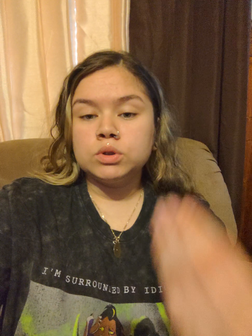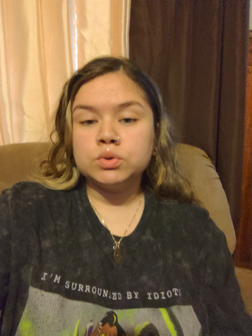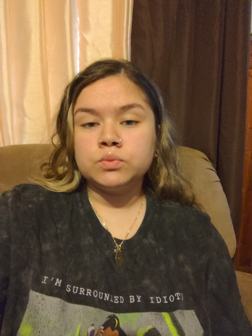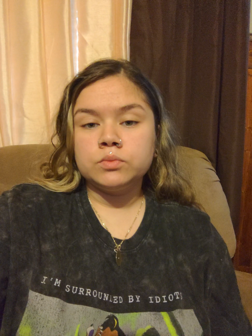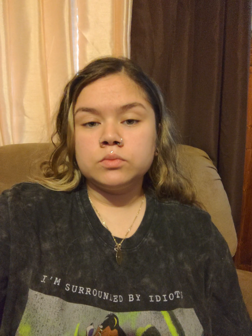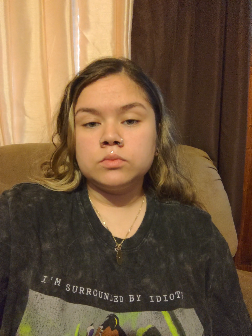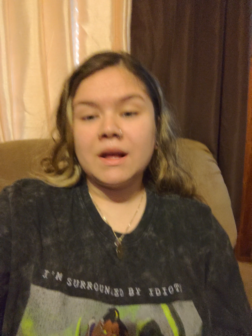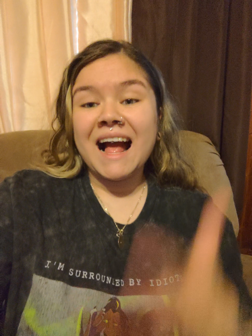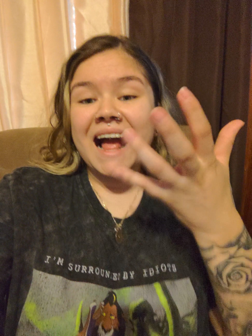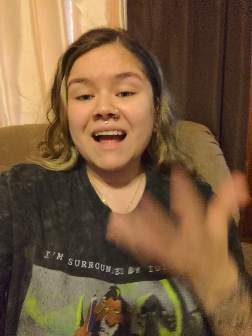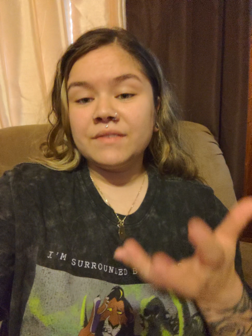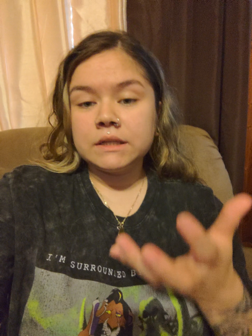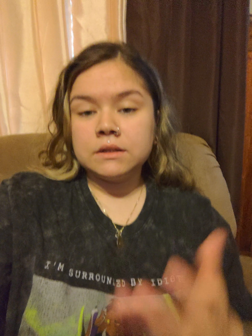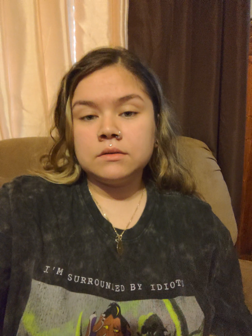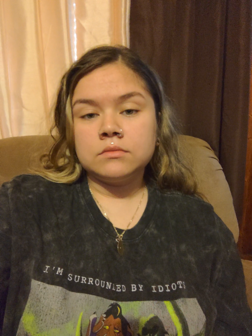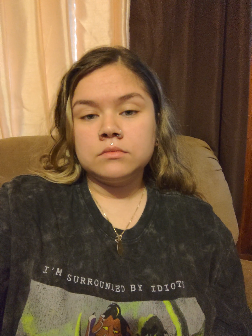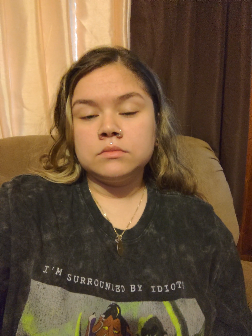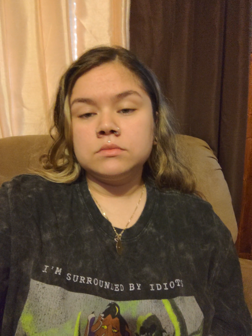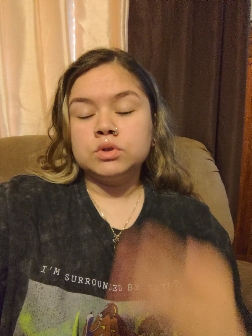heavy